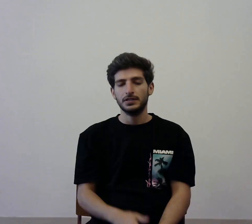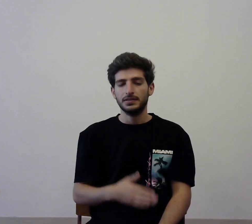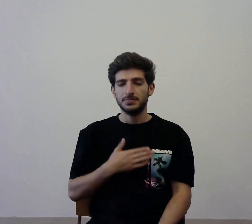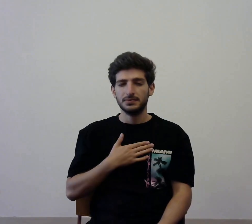mən